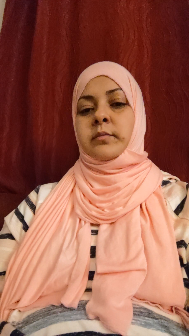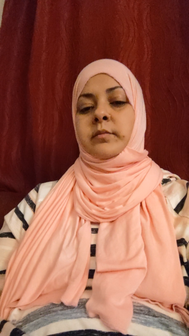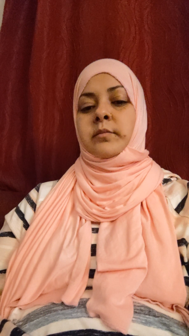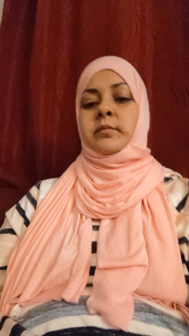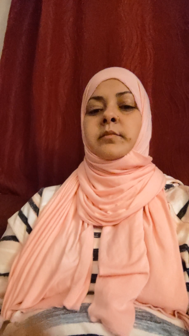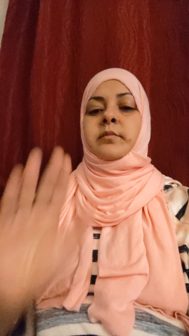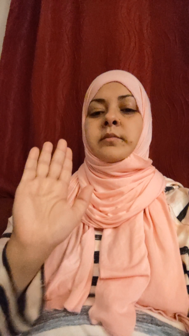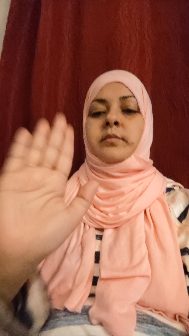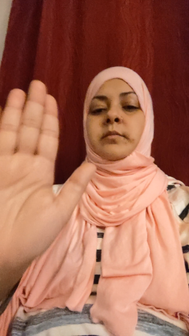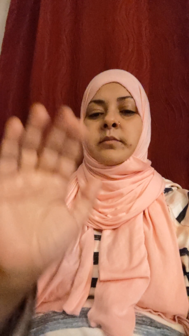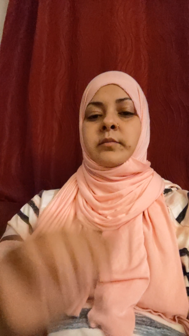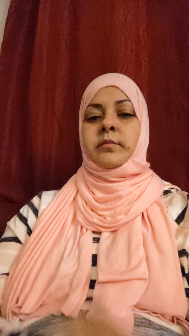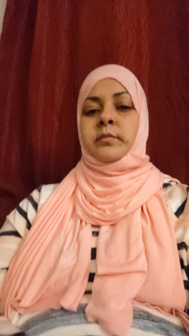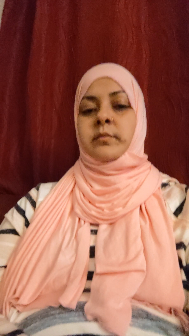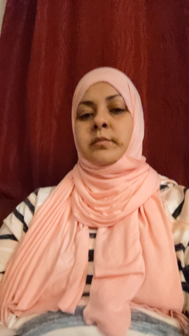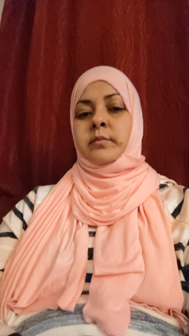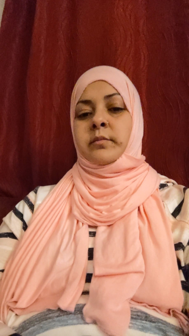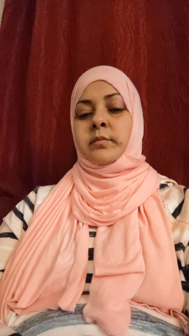push